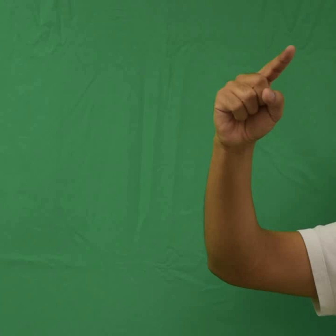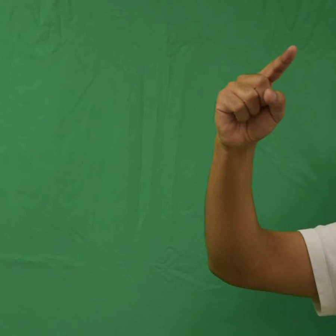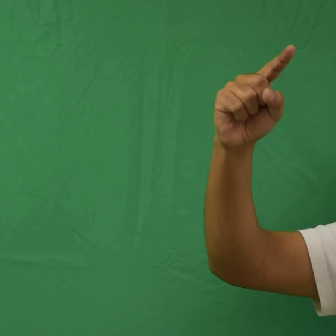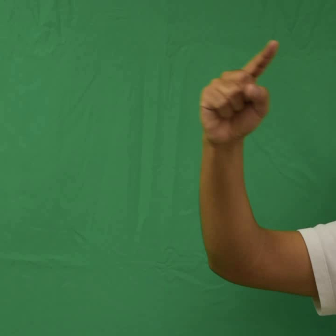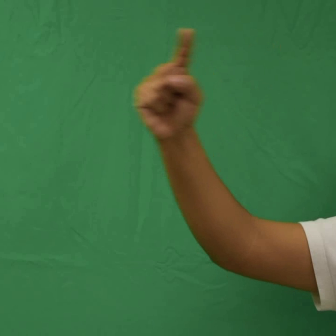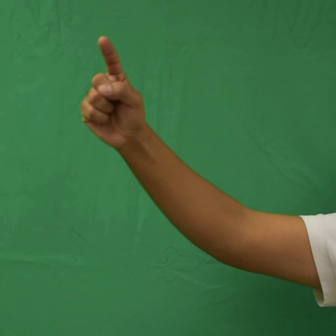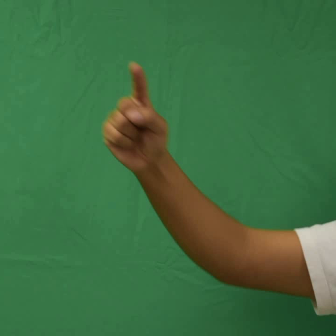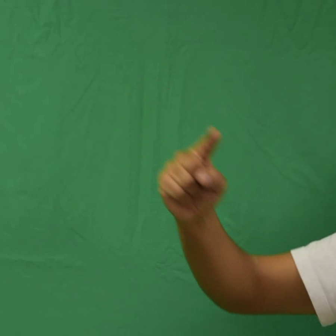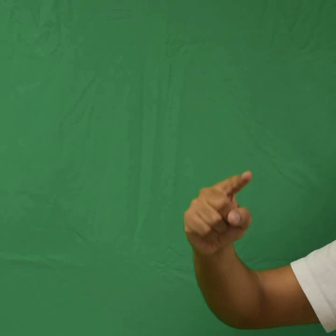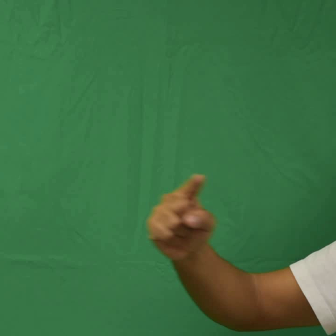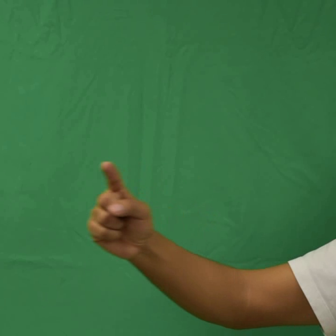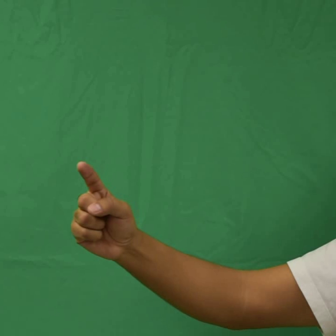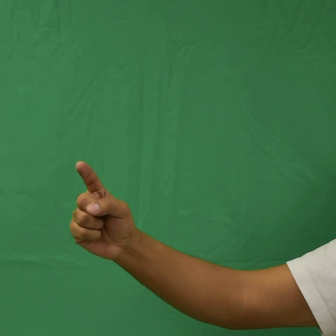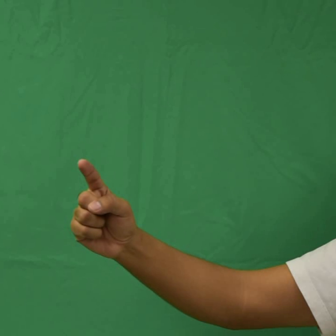Z